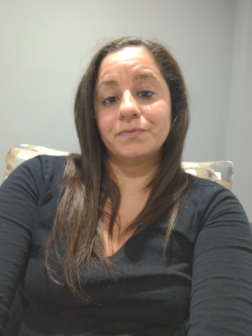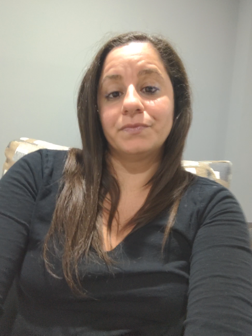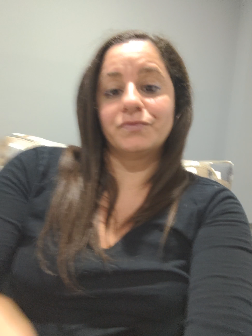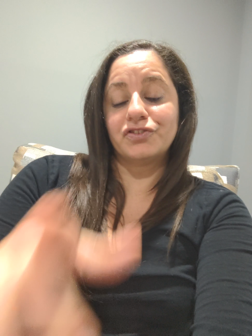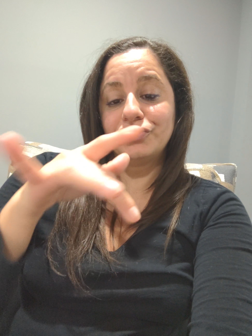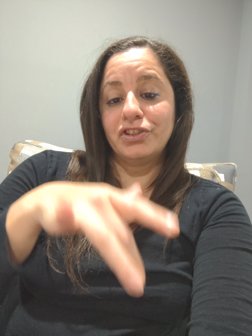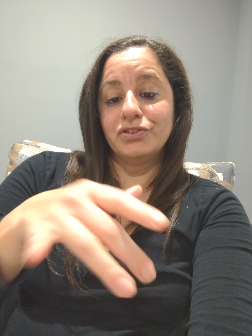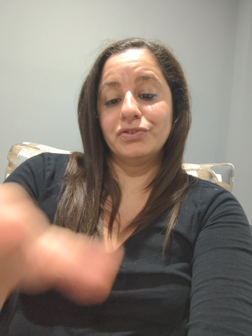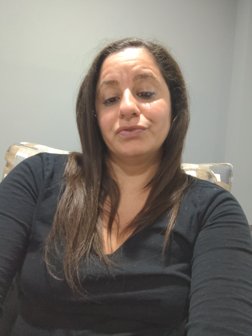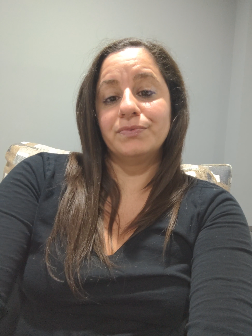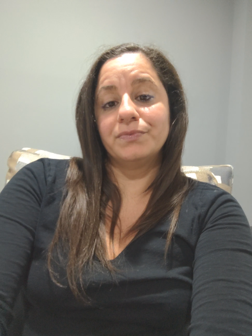touch